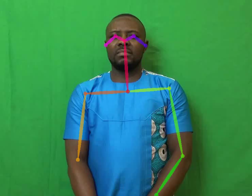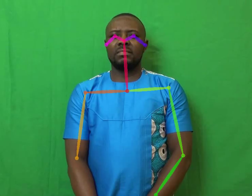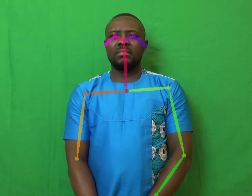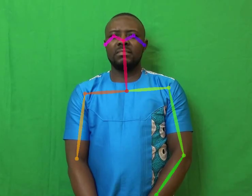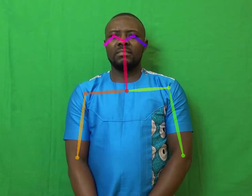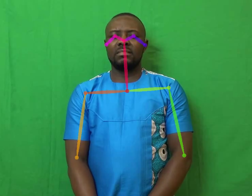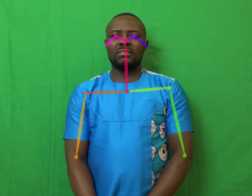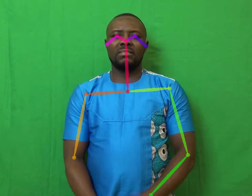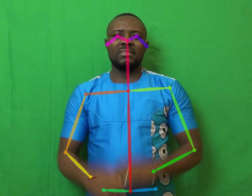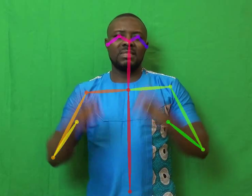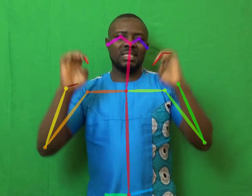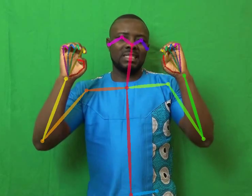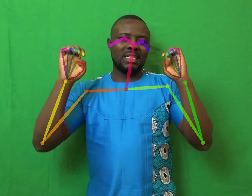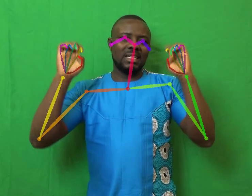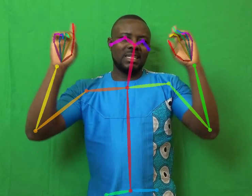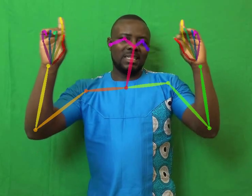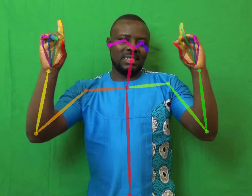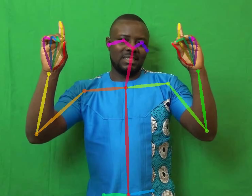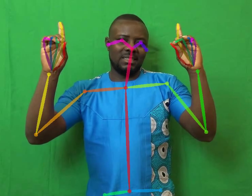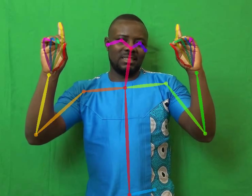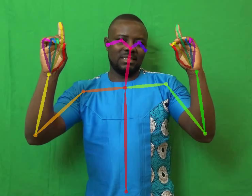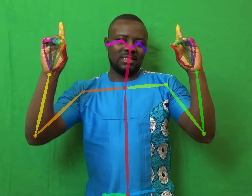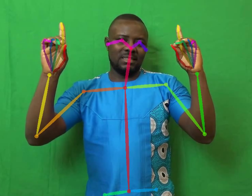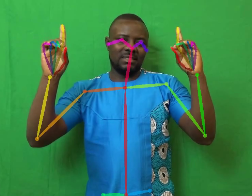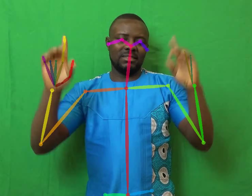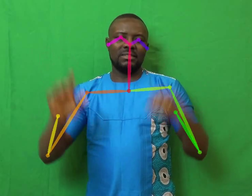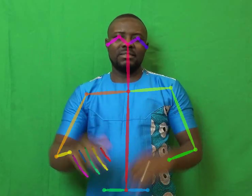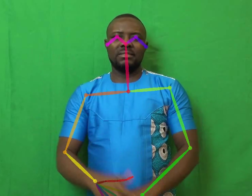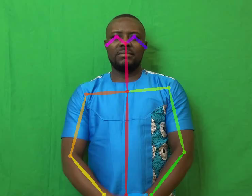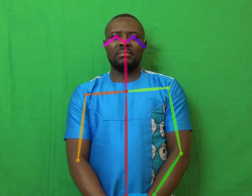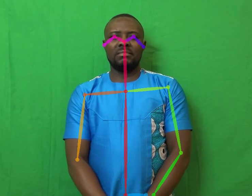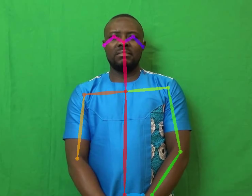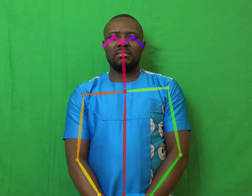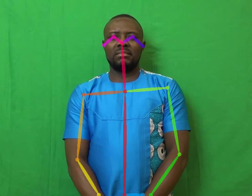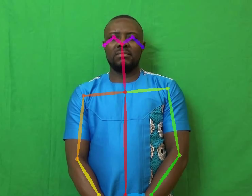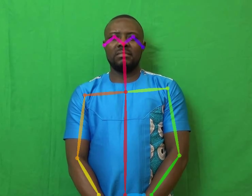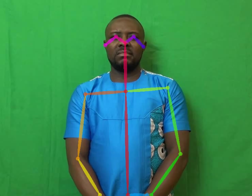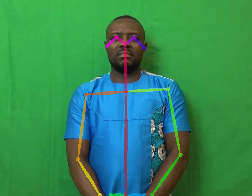education